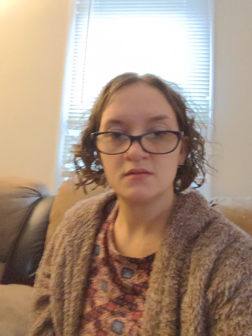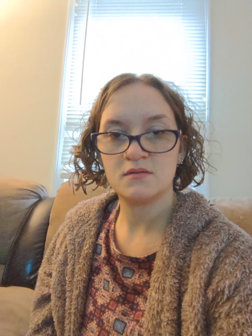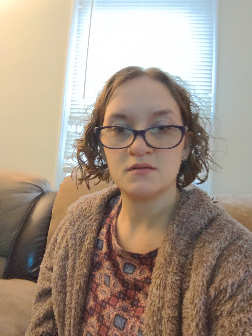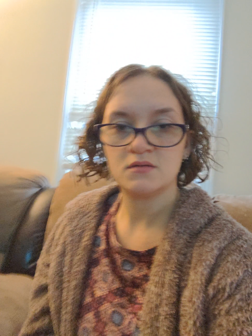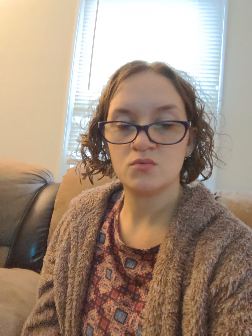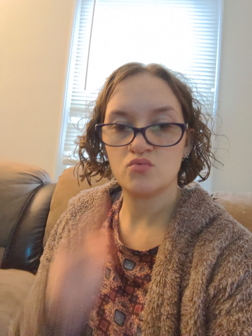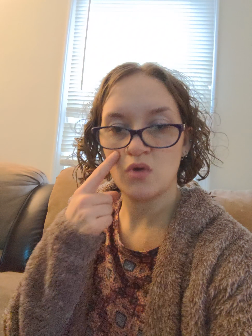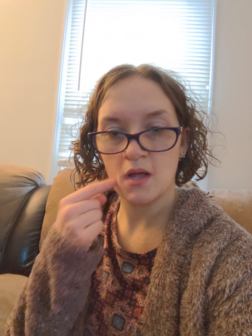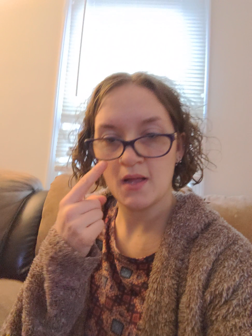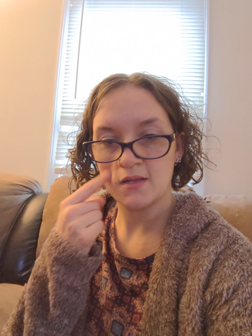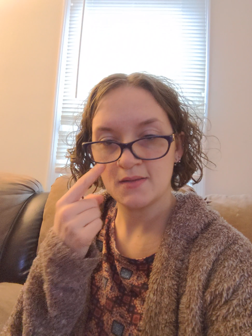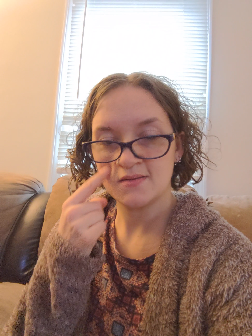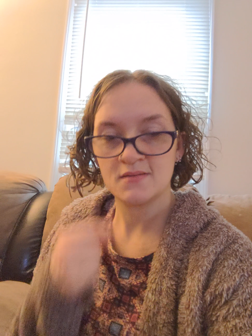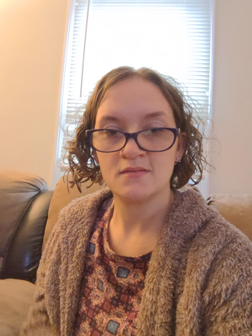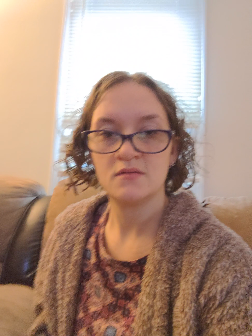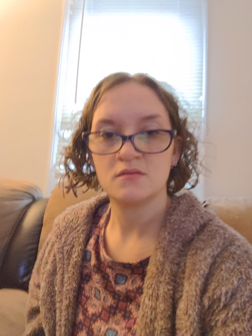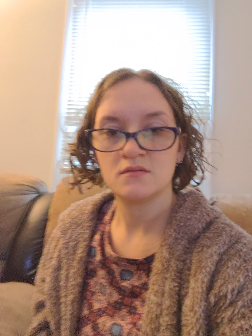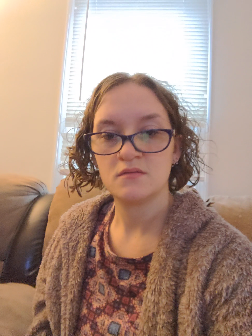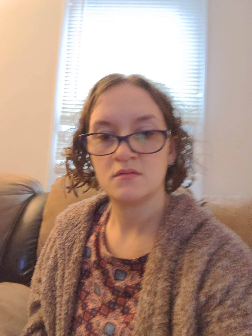cry